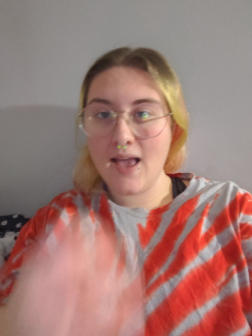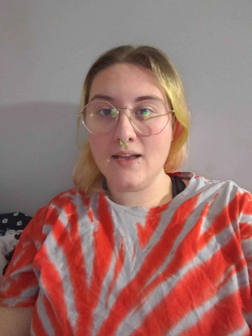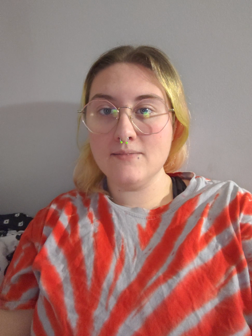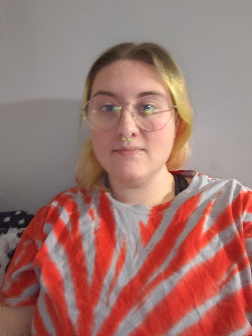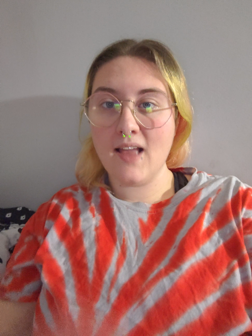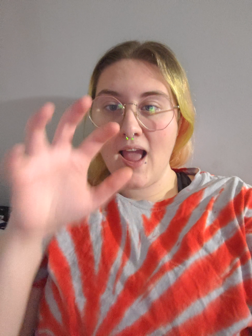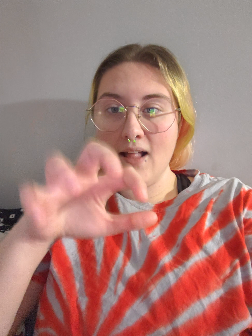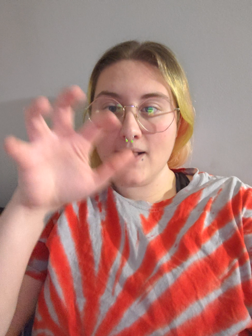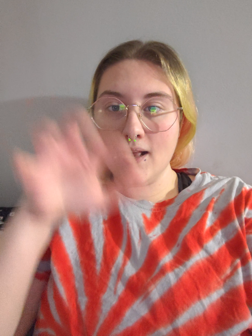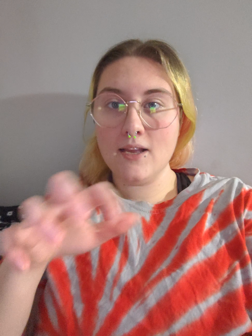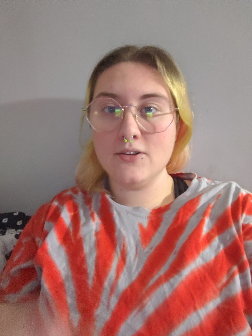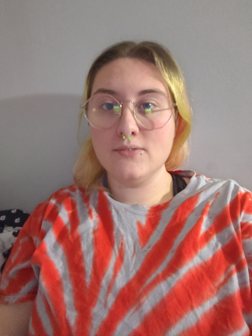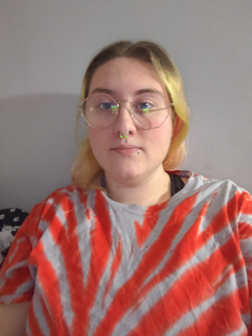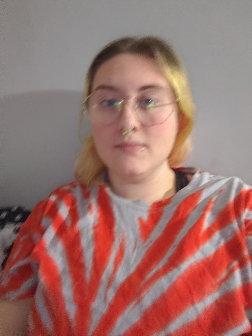alligator